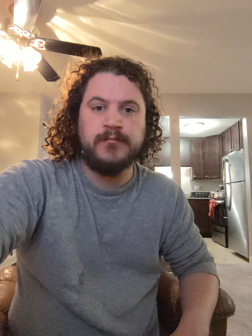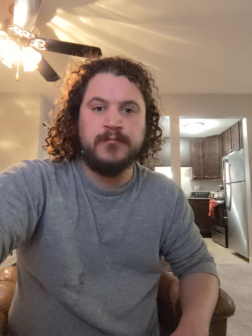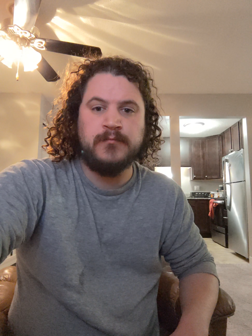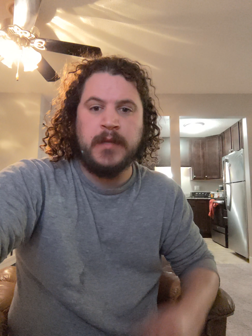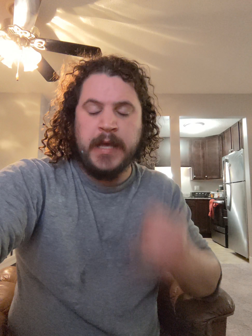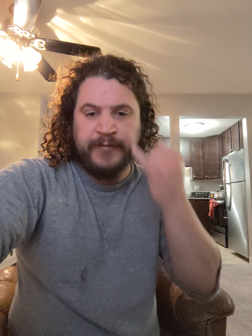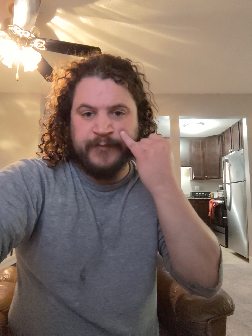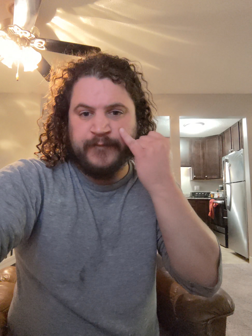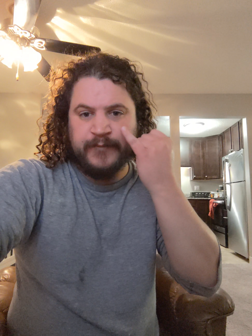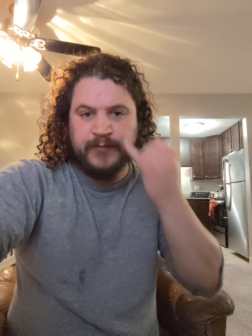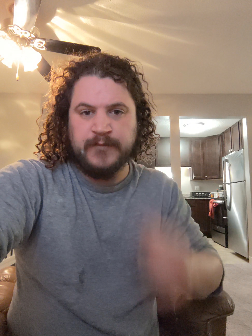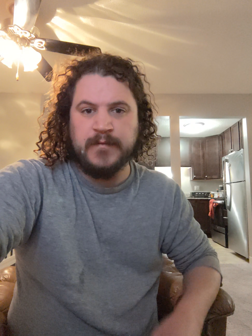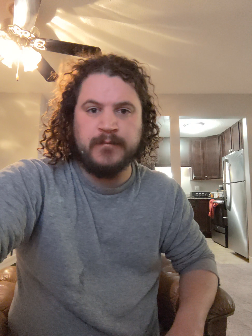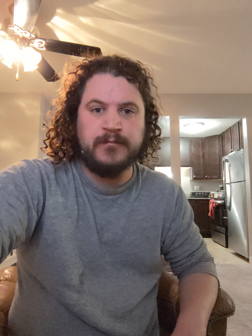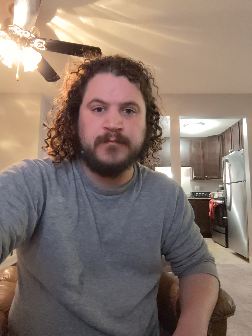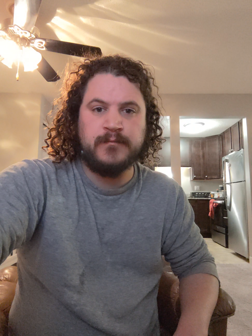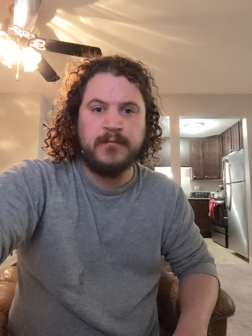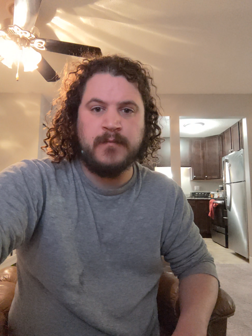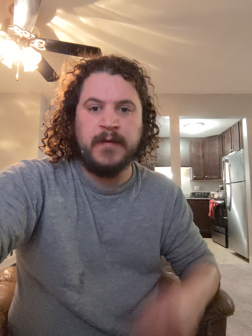if